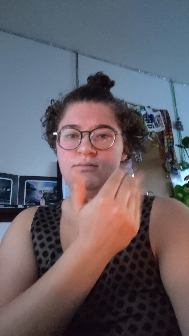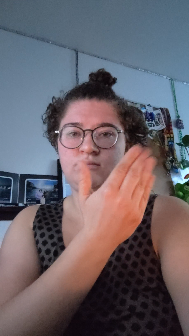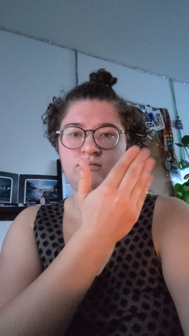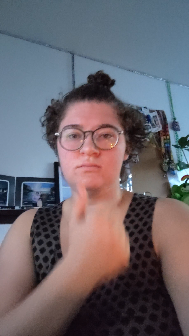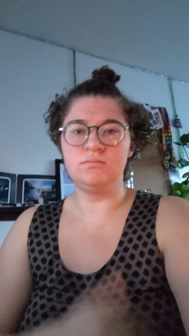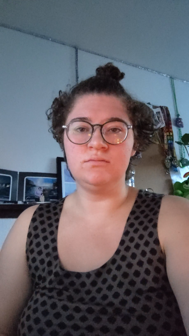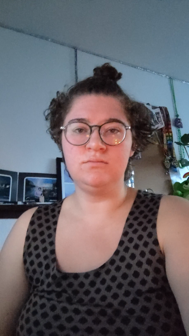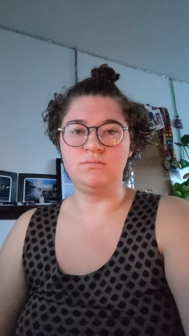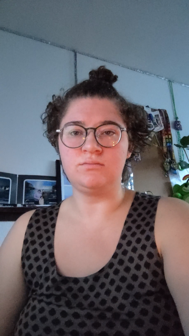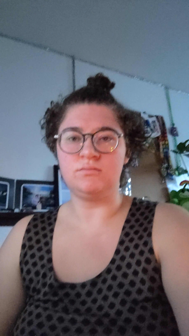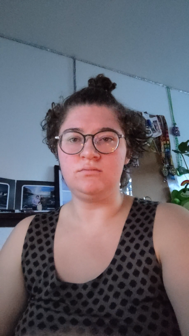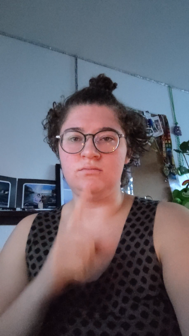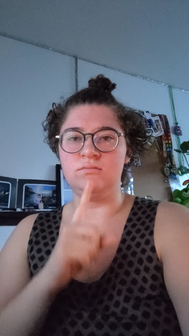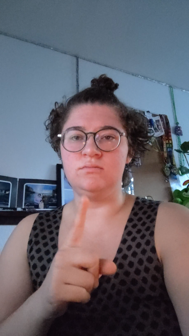is